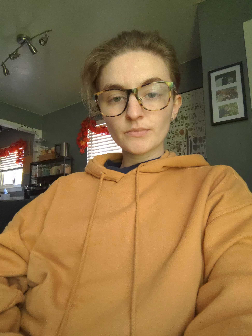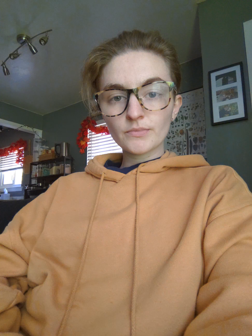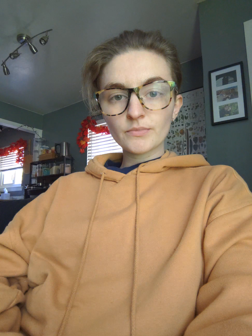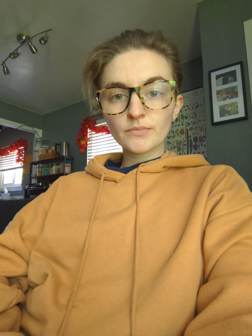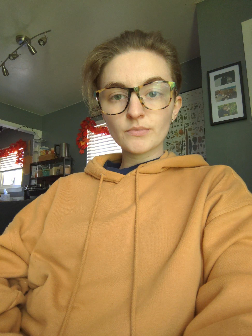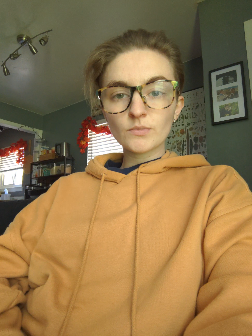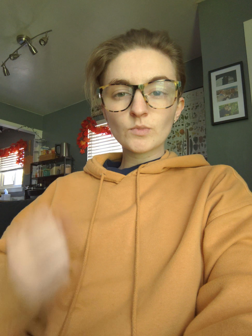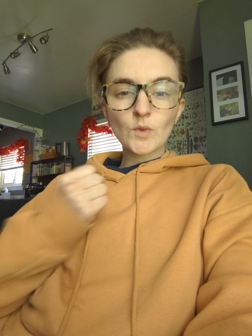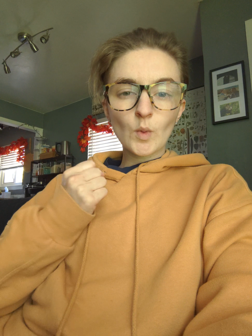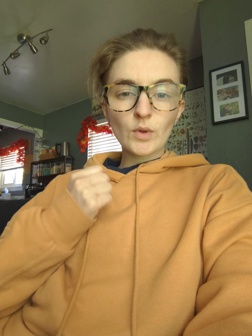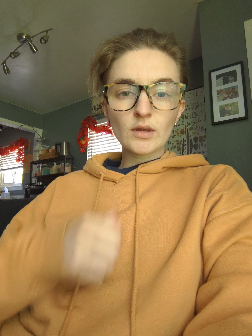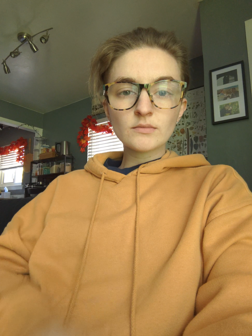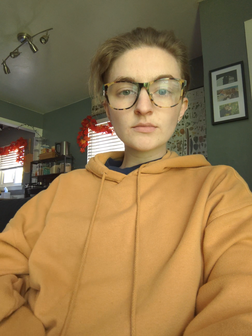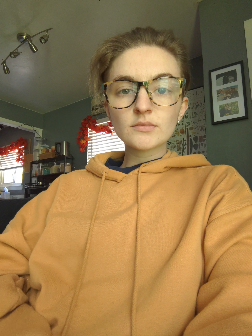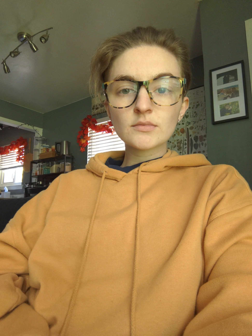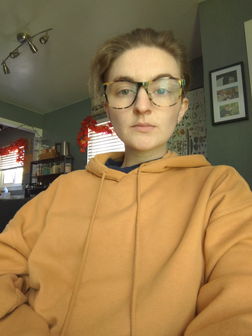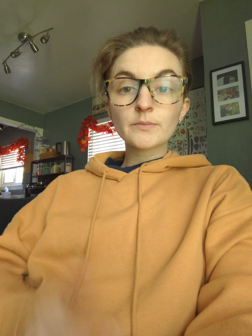cold